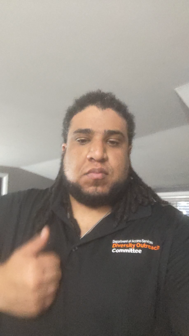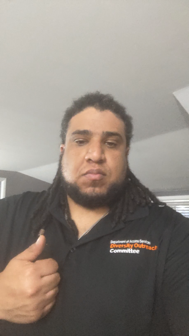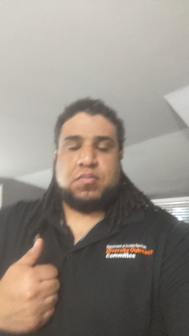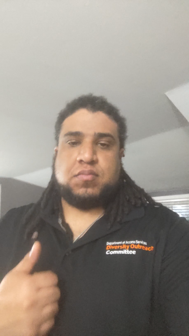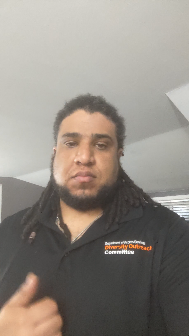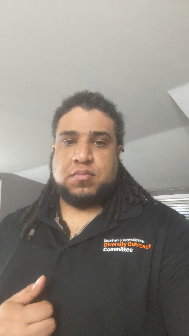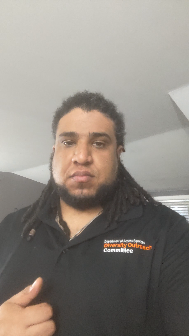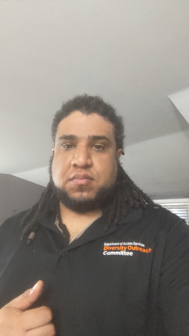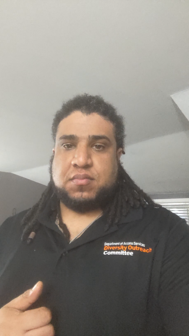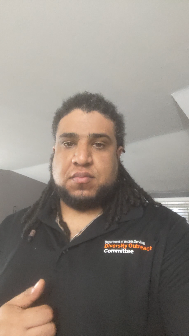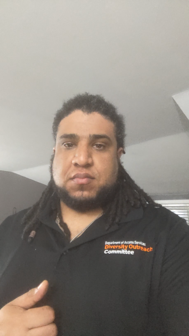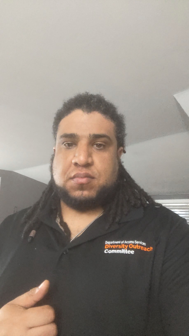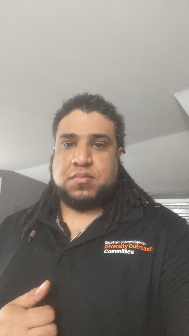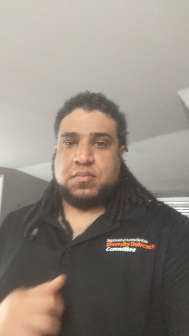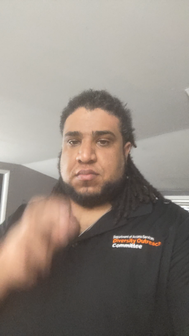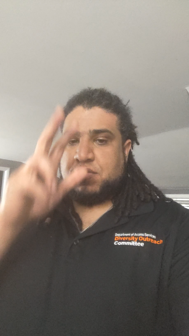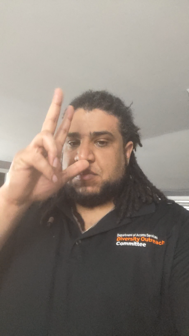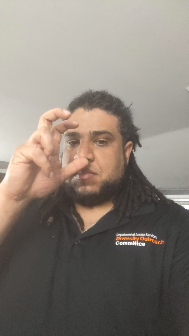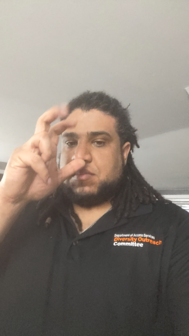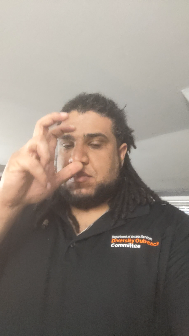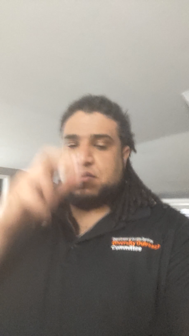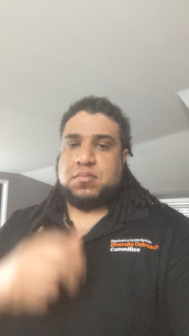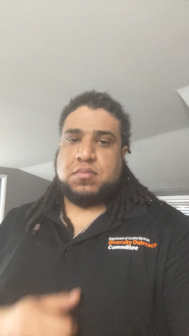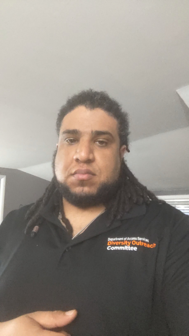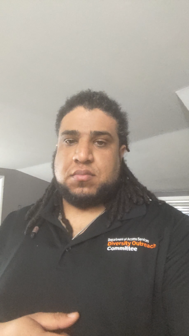ant